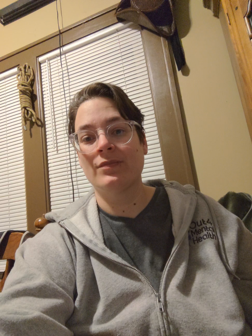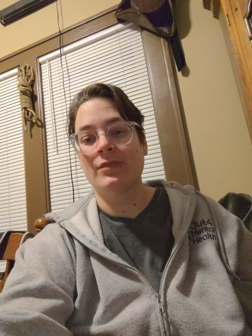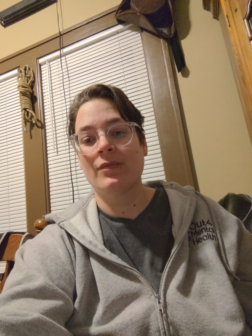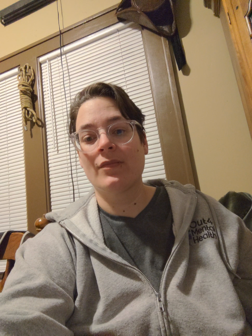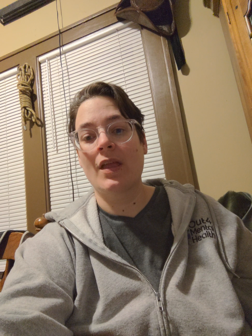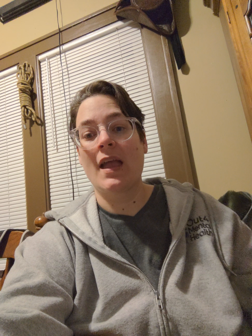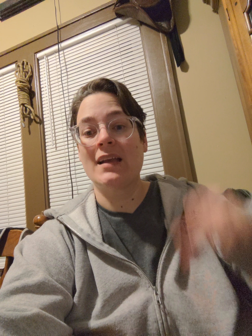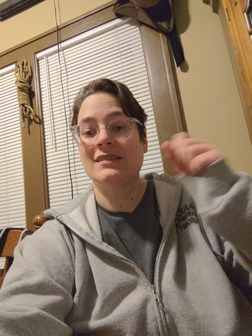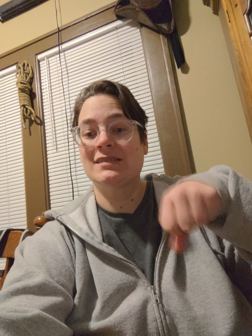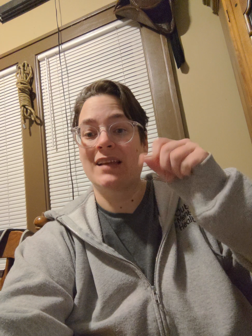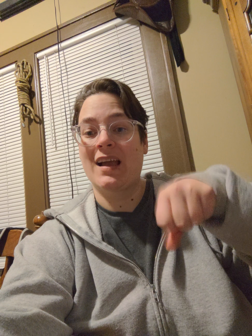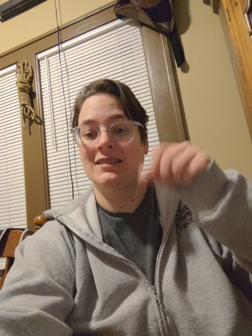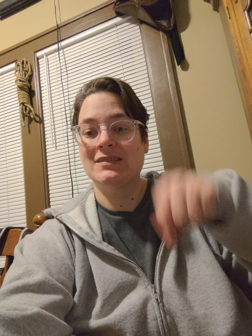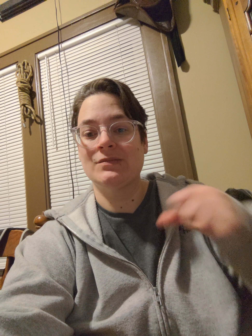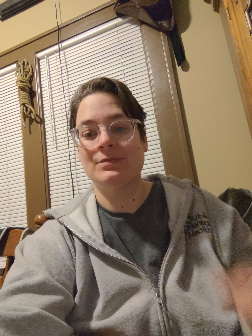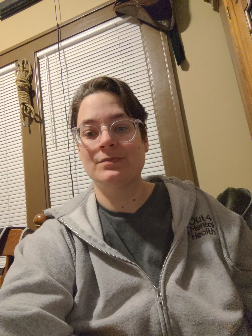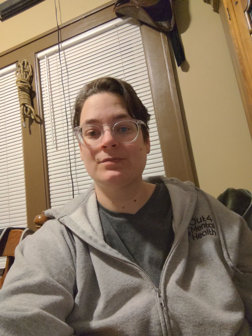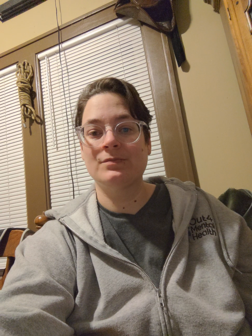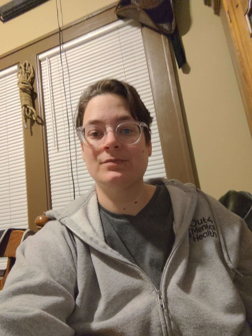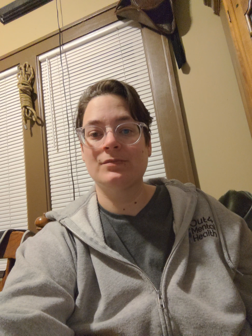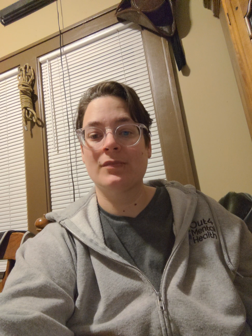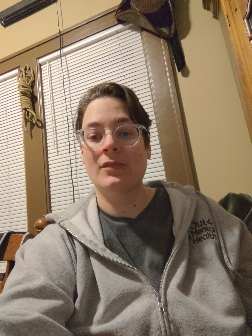yes